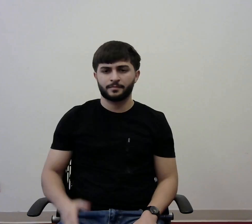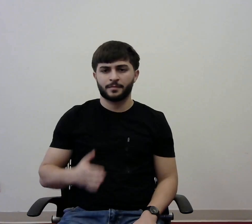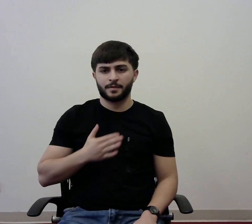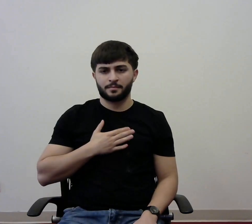mən